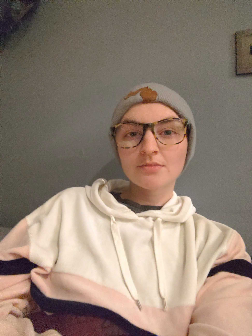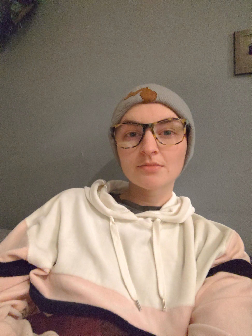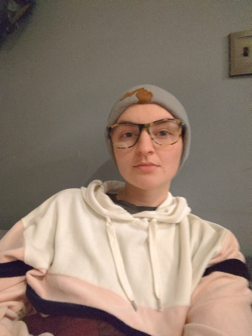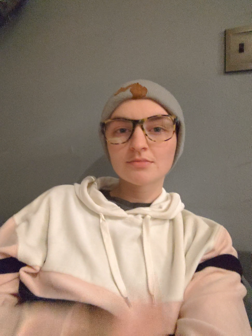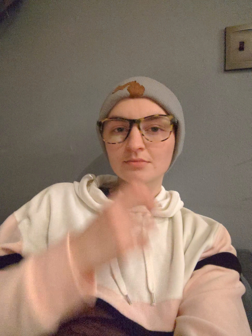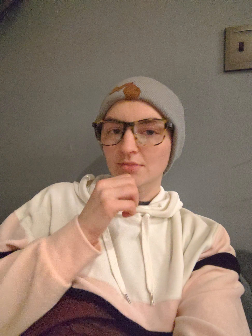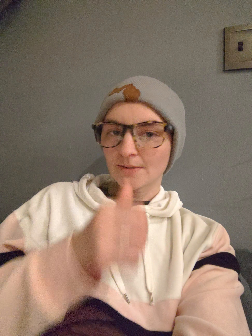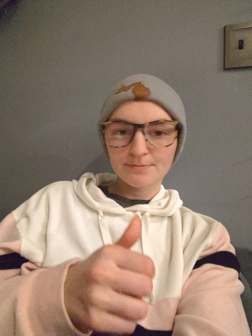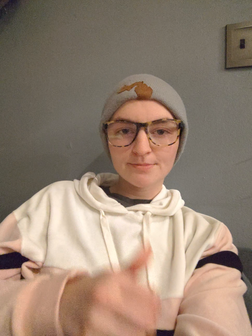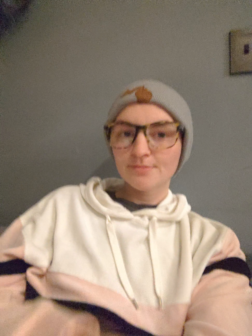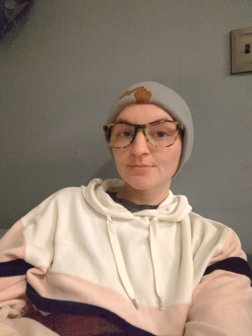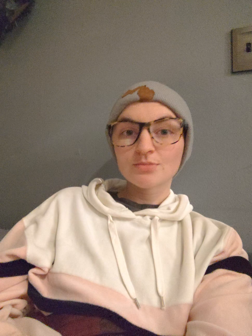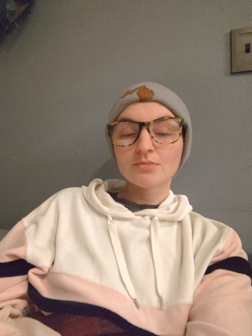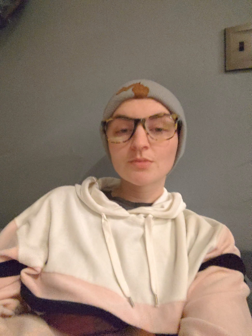not